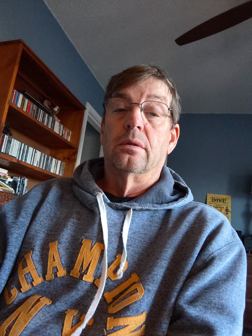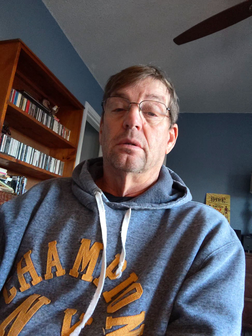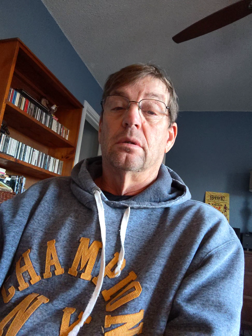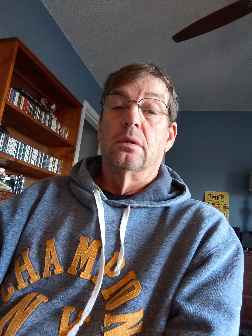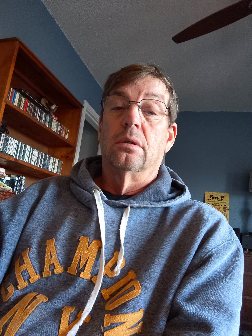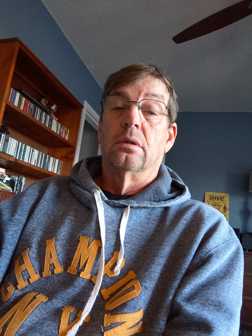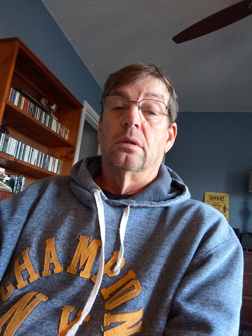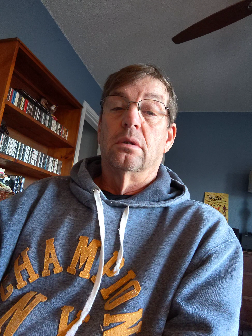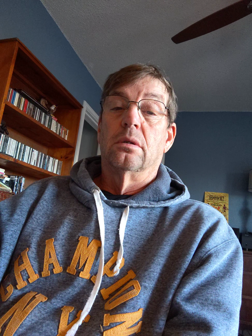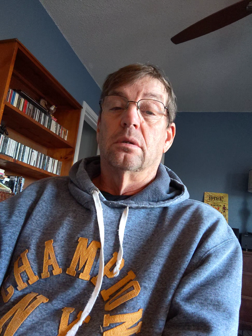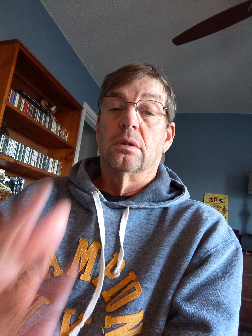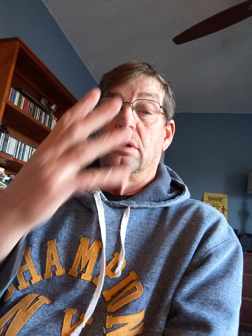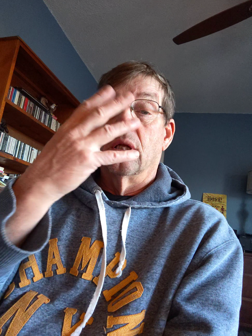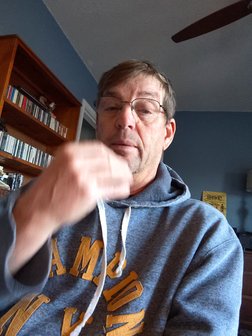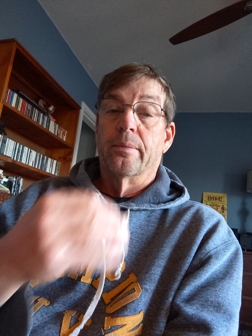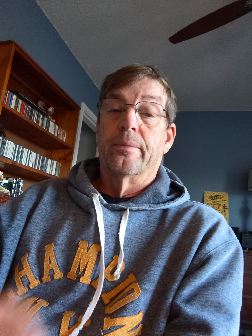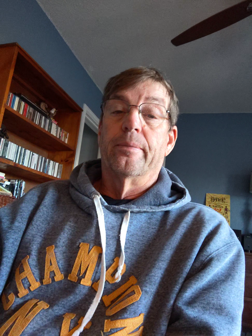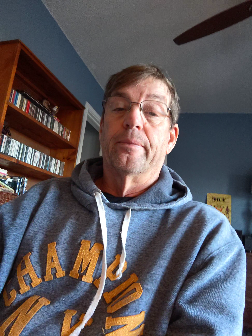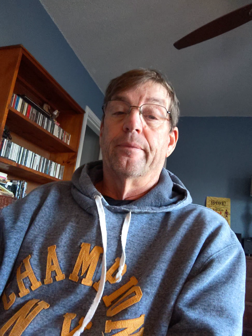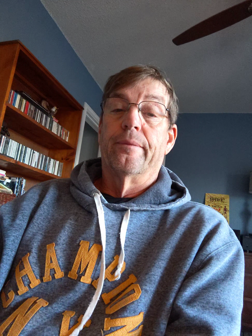sleep